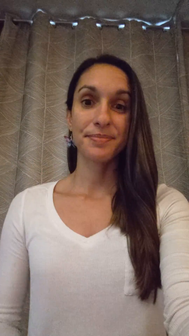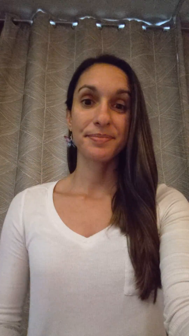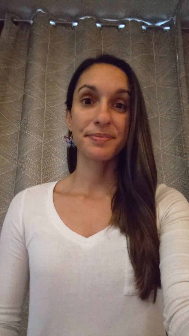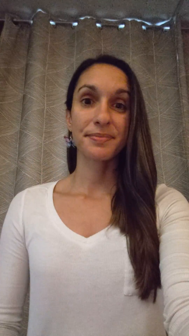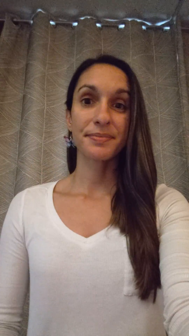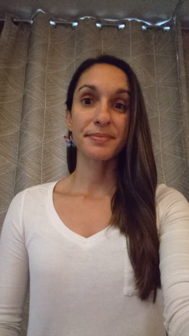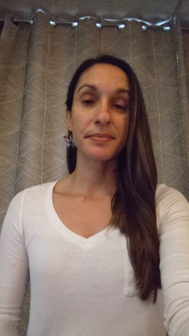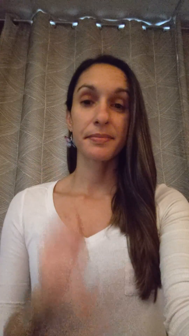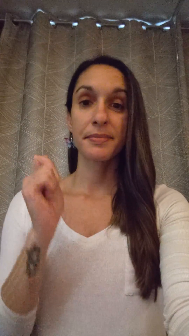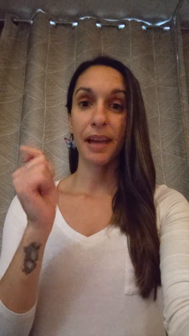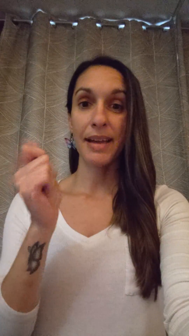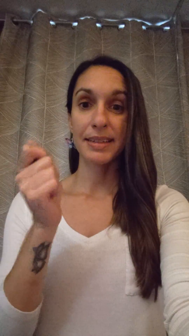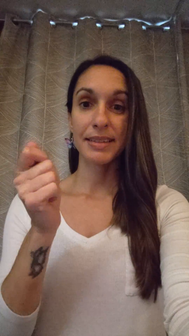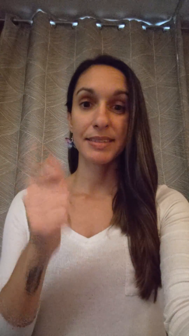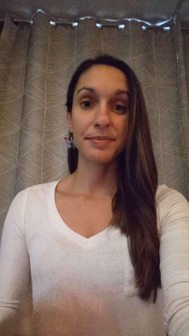bat